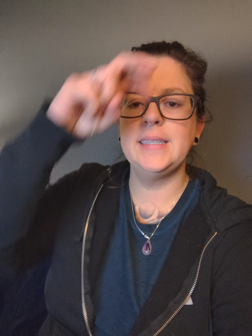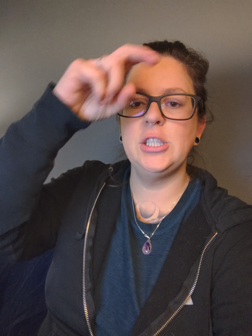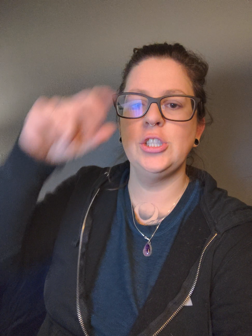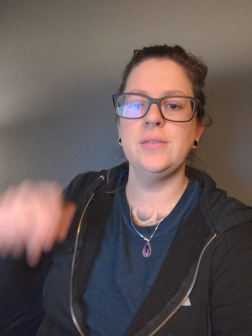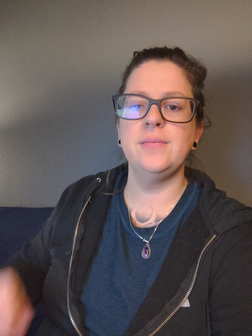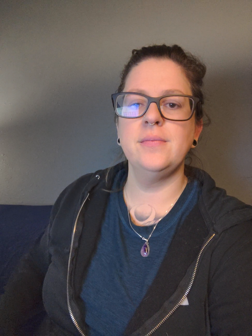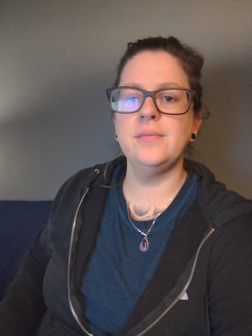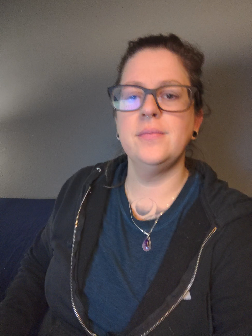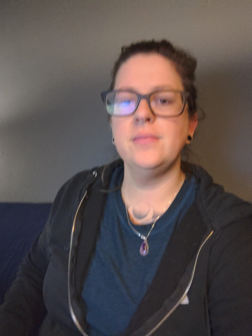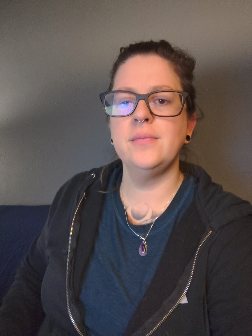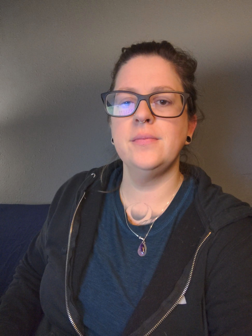stairs